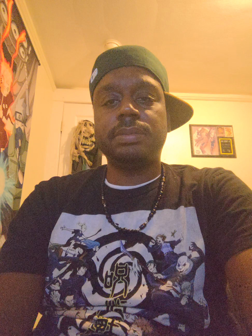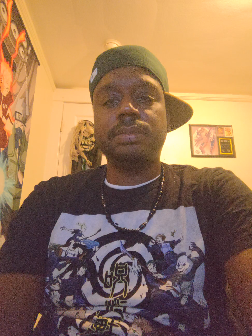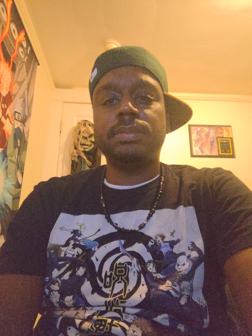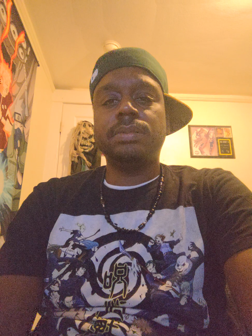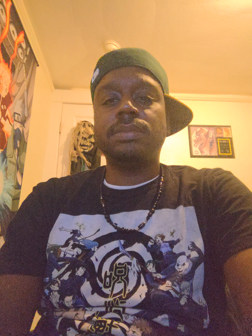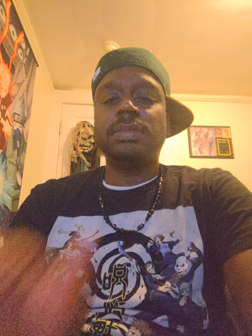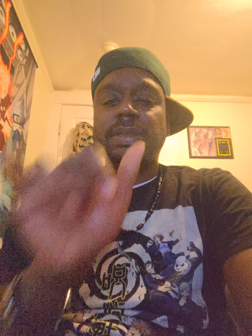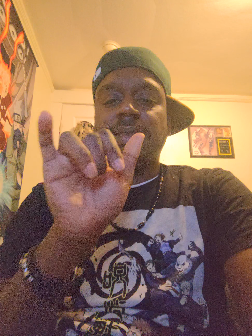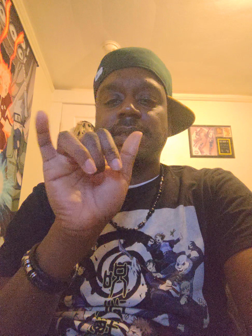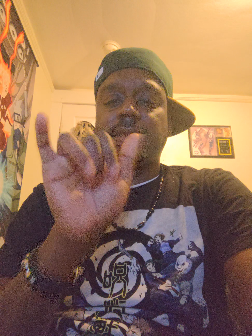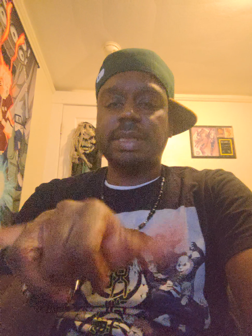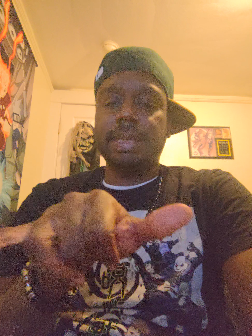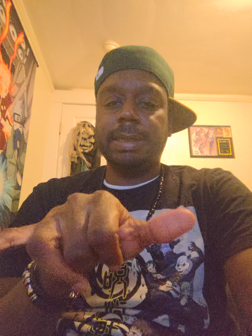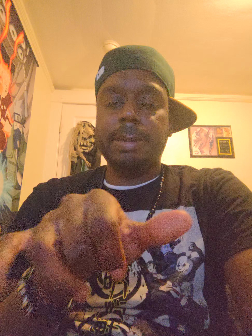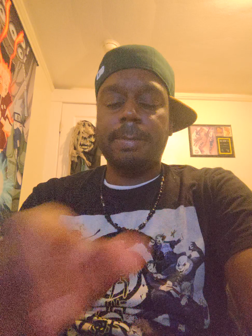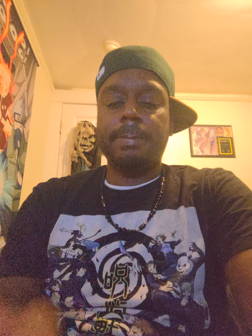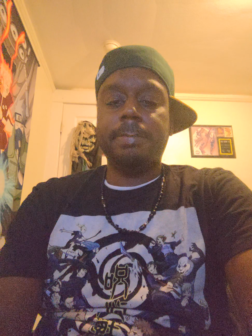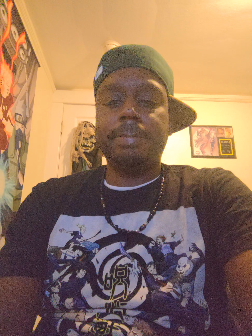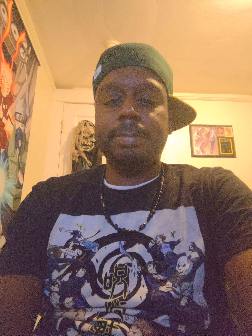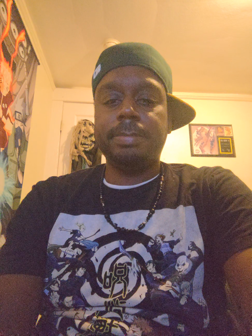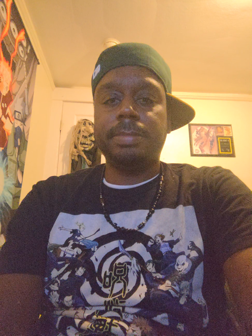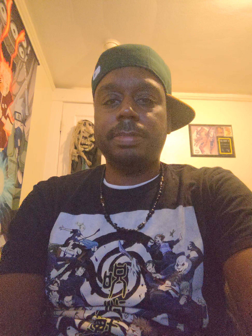stay